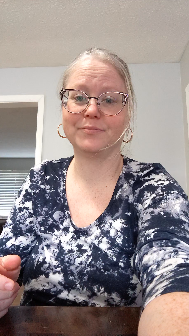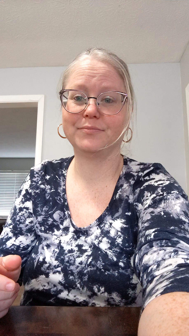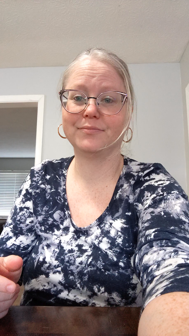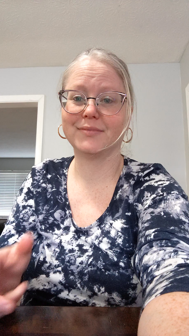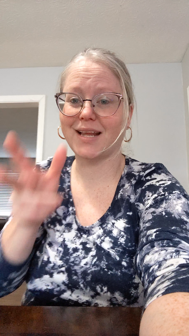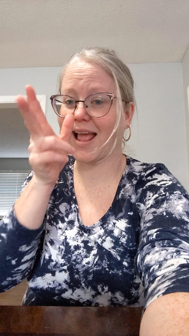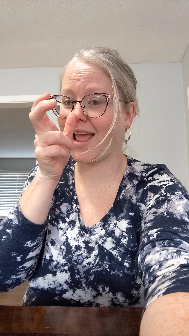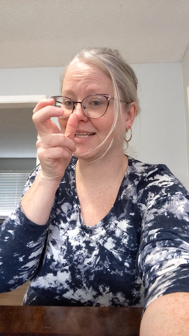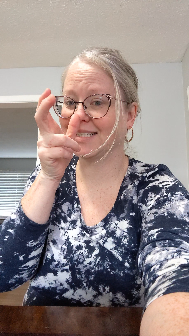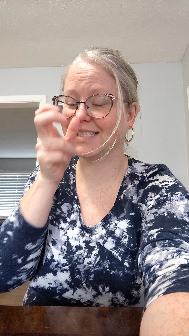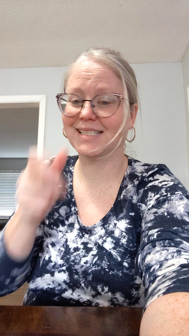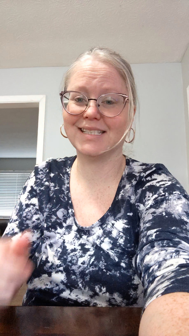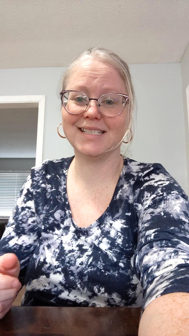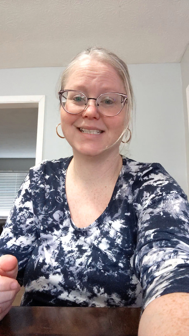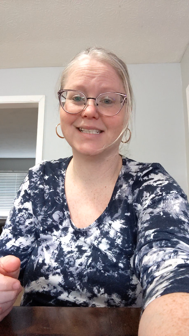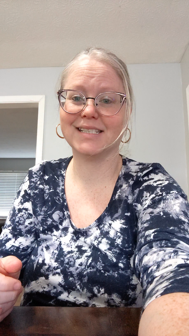ant